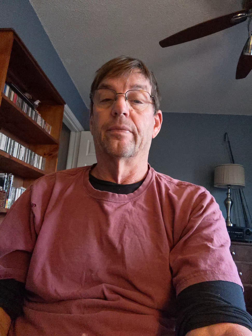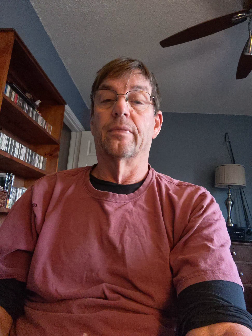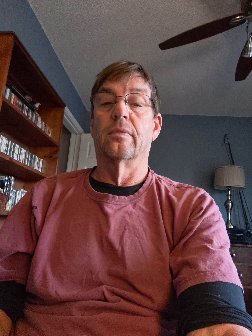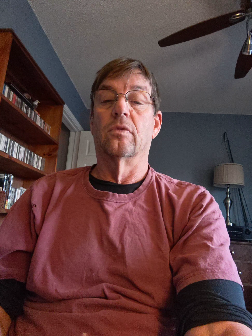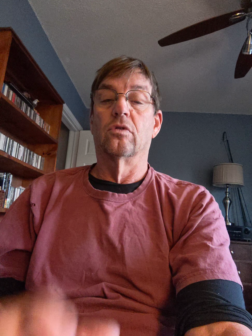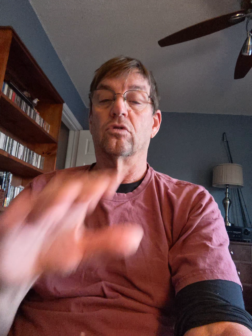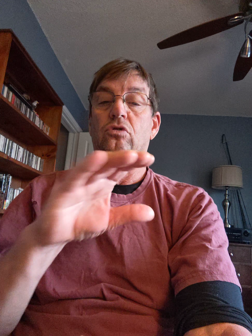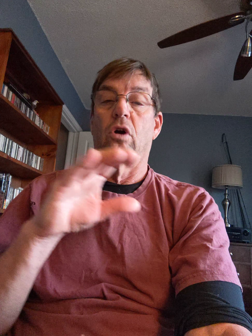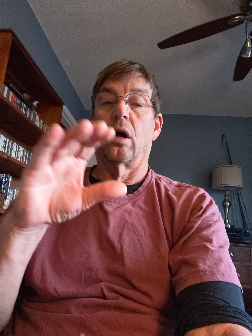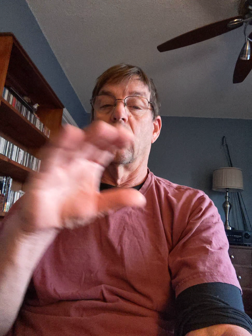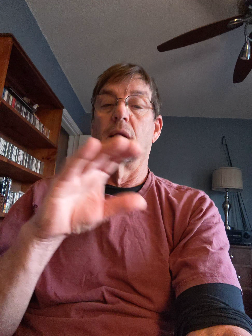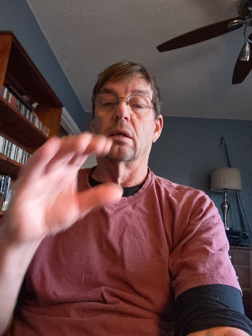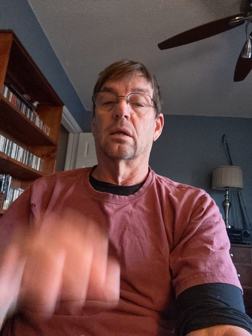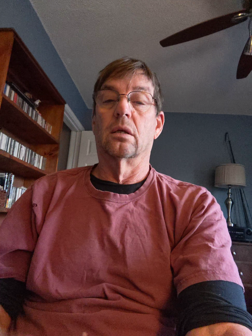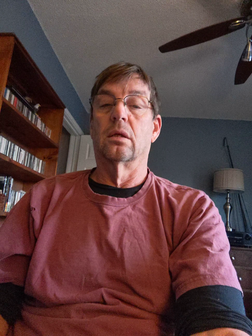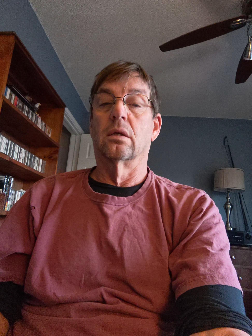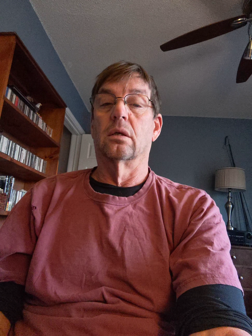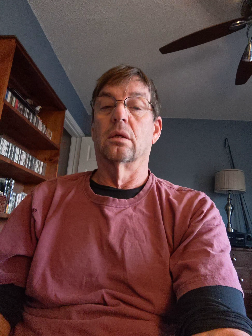chocolate